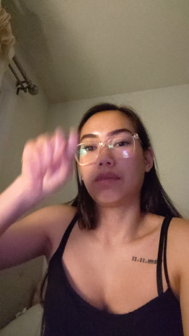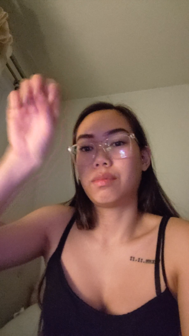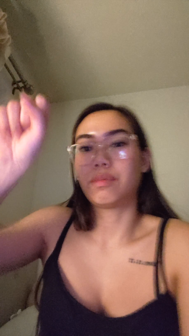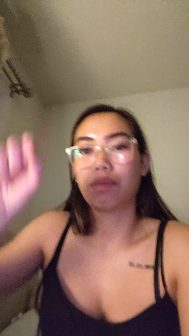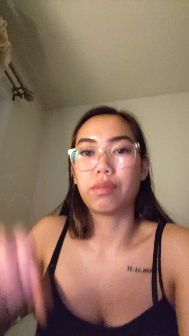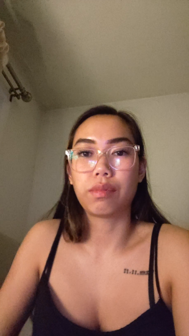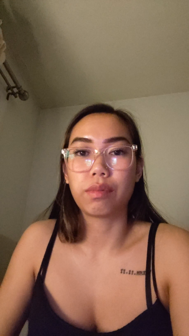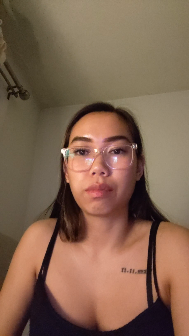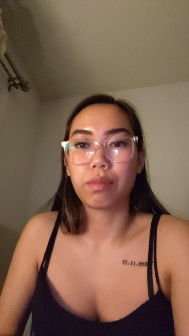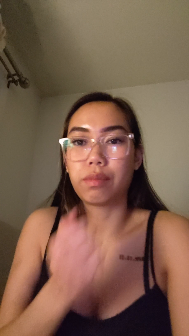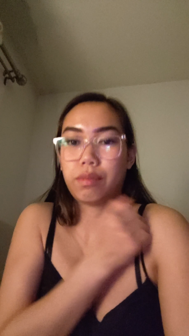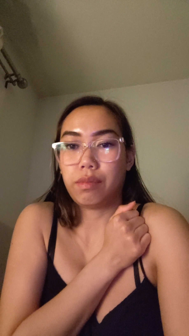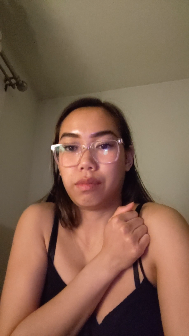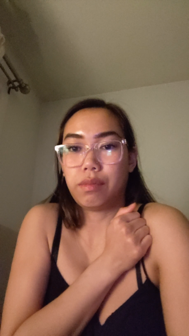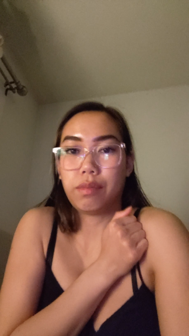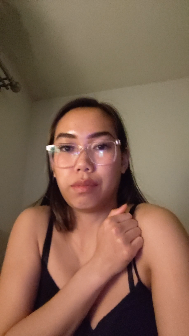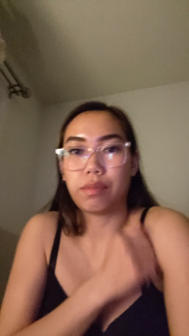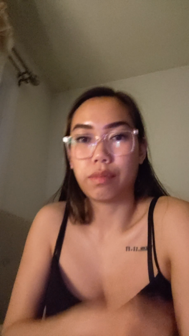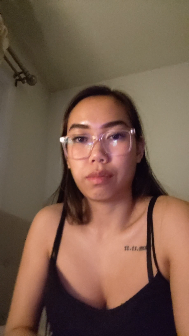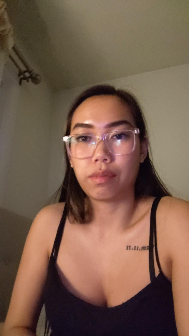hug